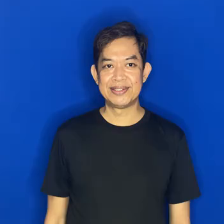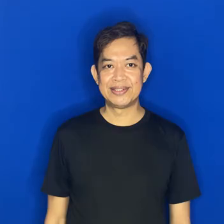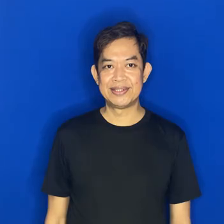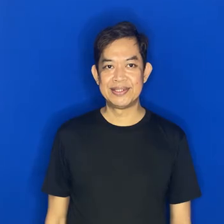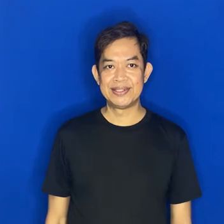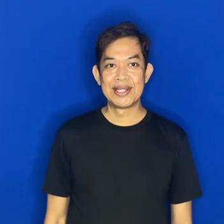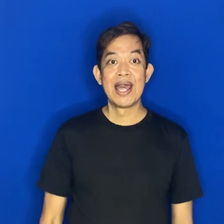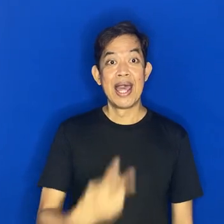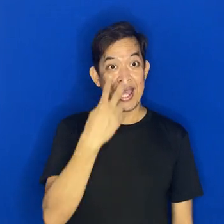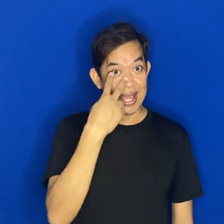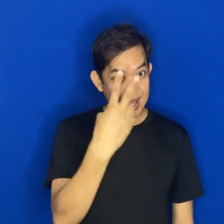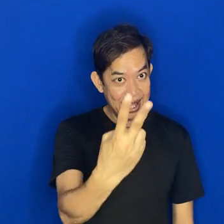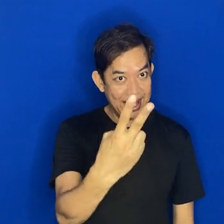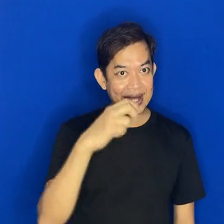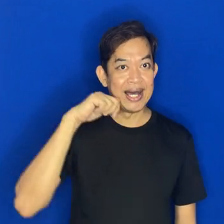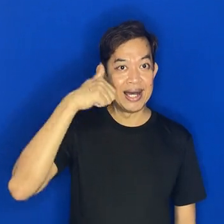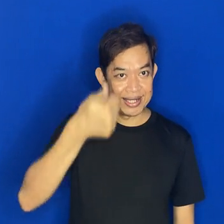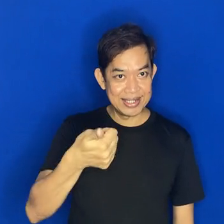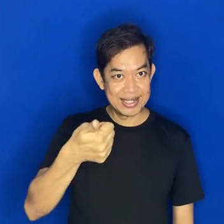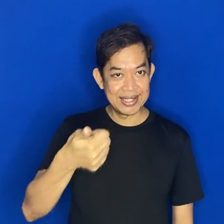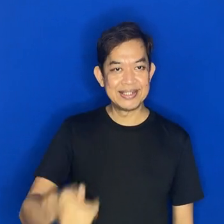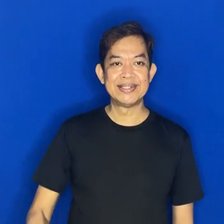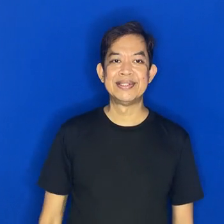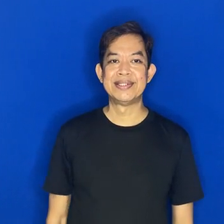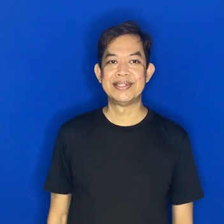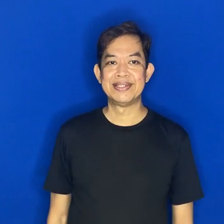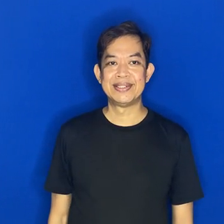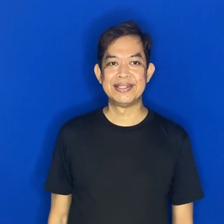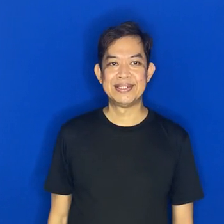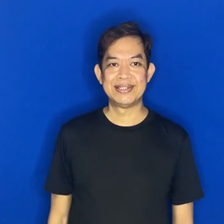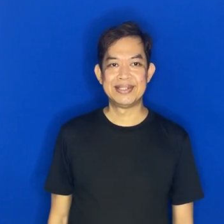see you tomorrow